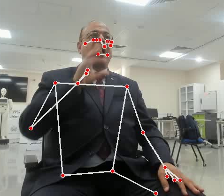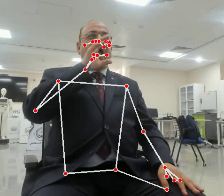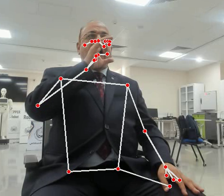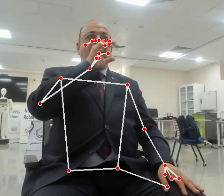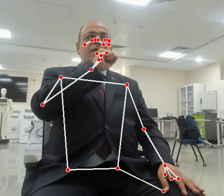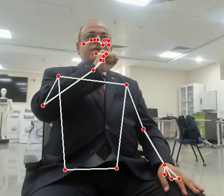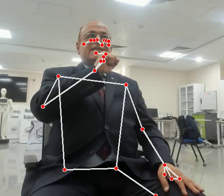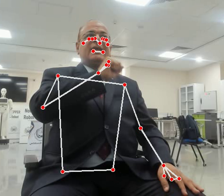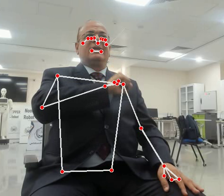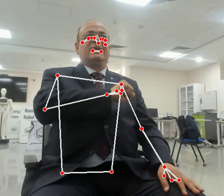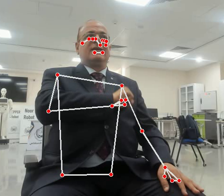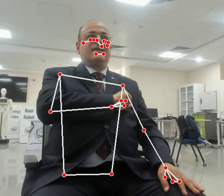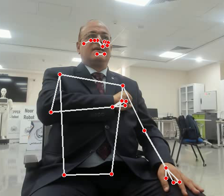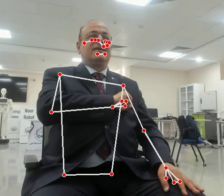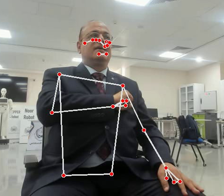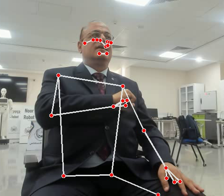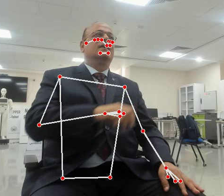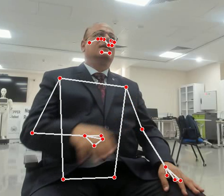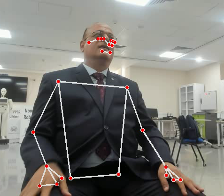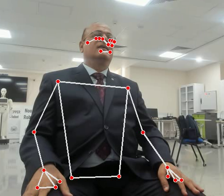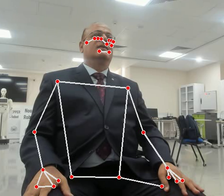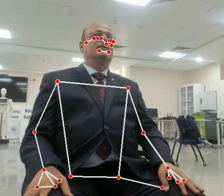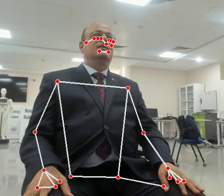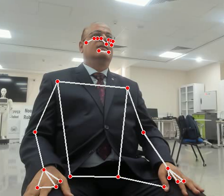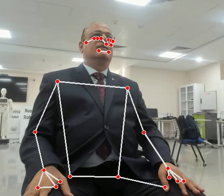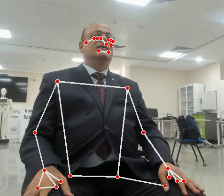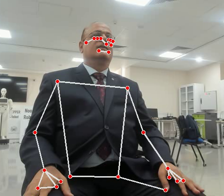fe sark